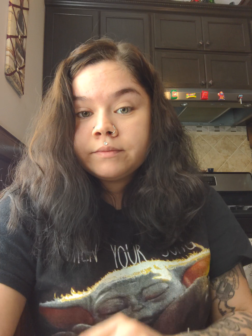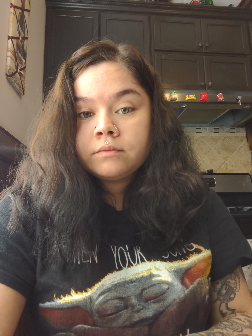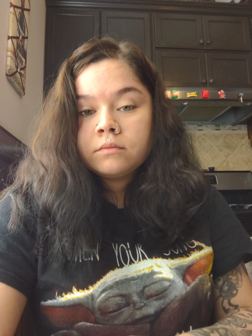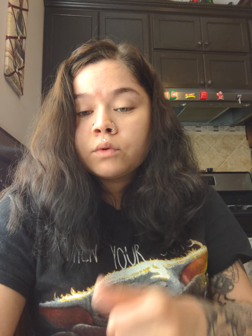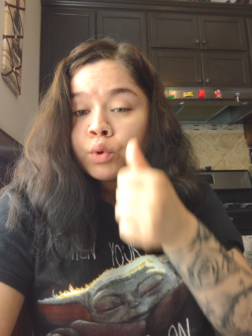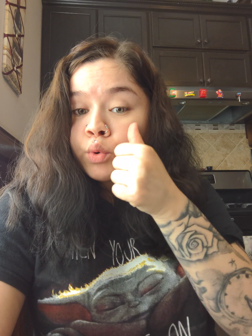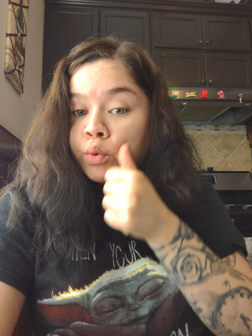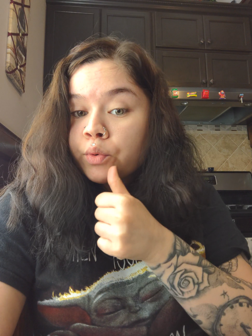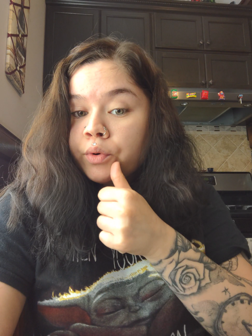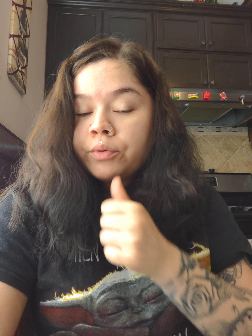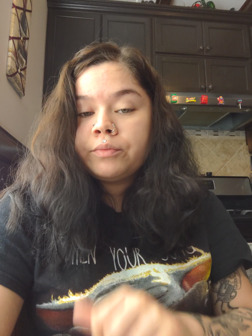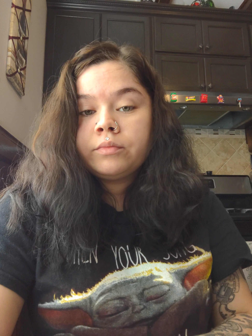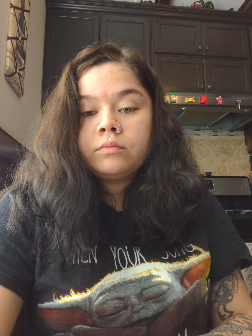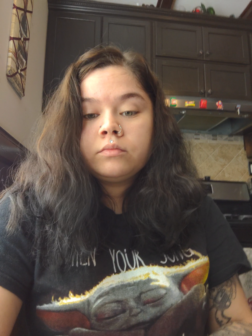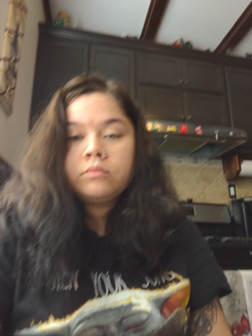girl